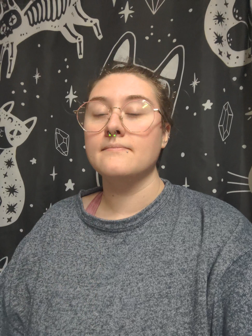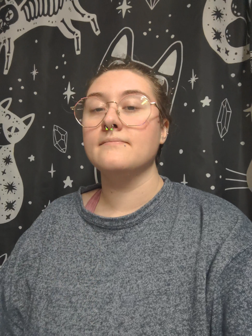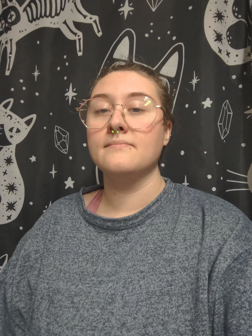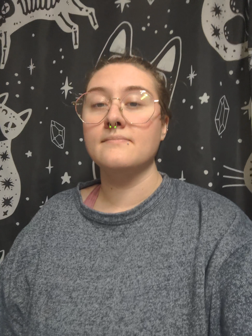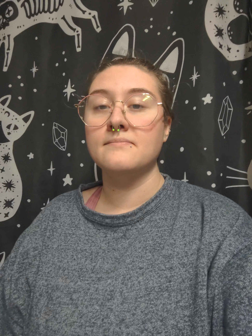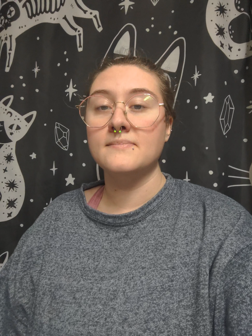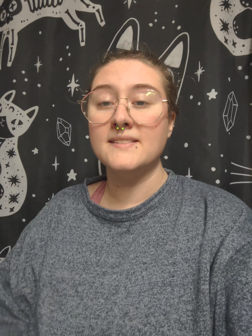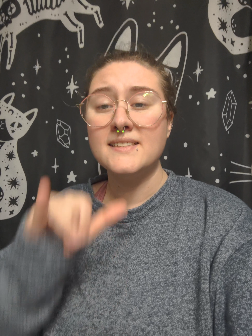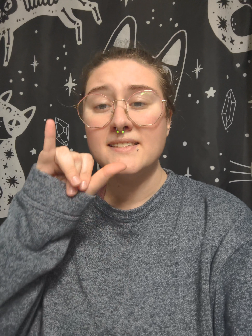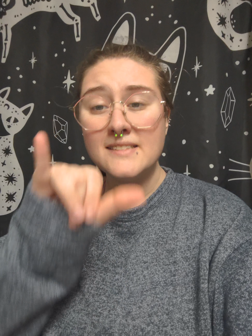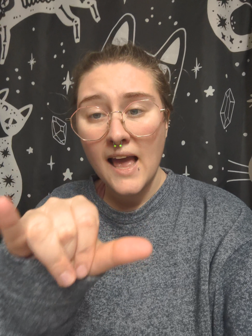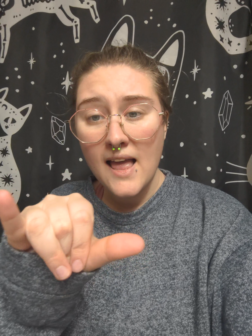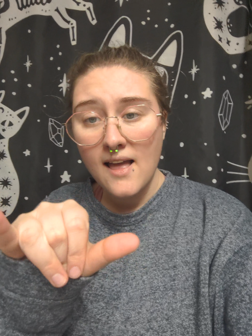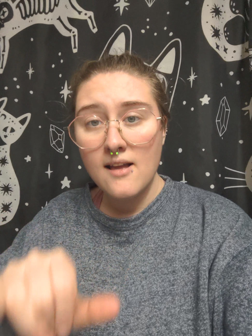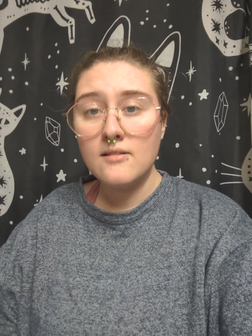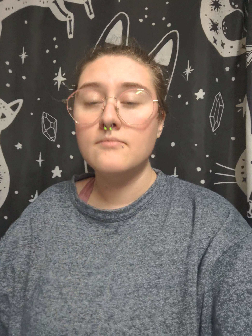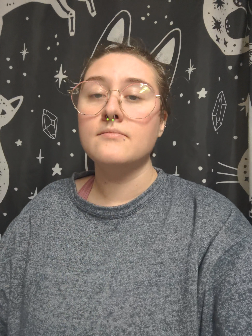stay